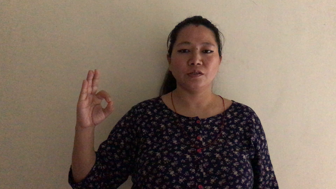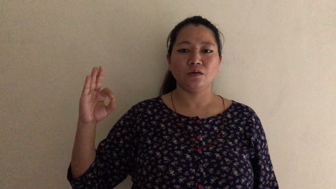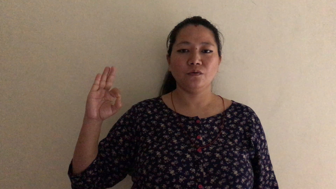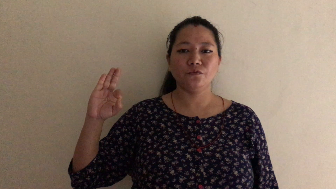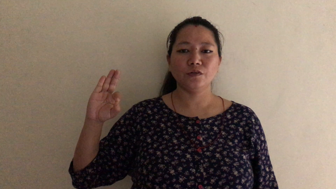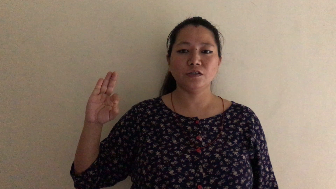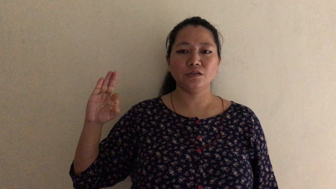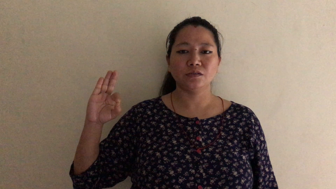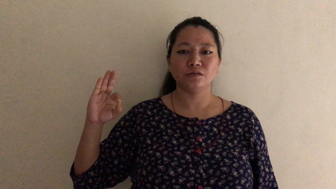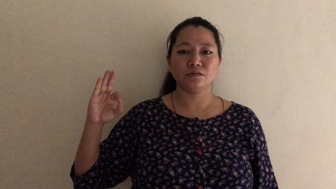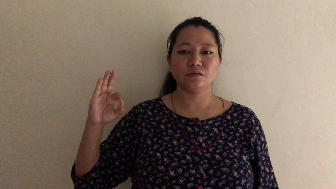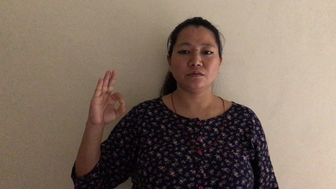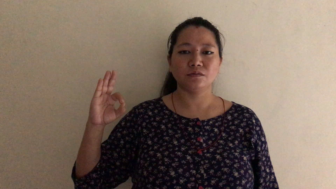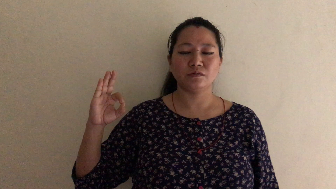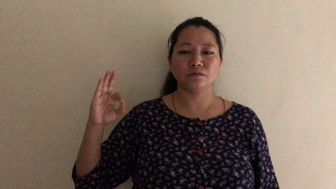व